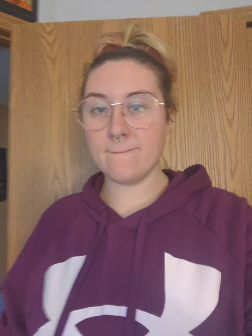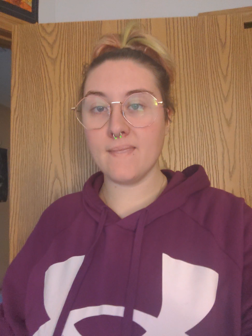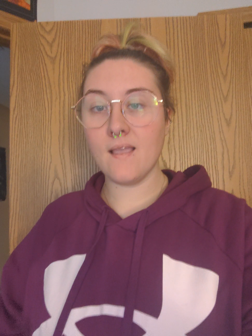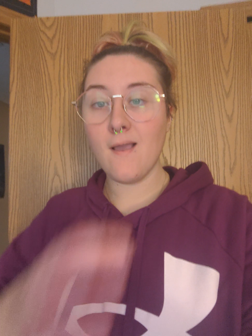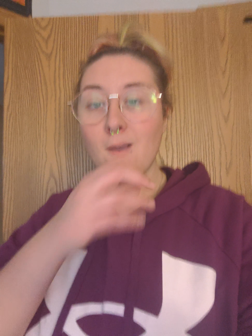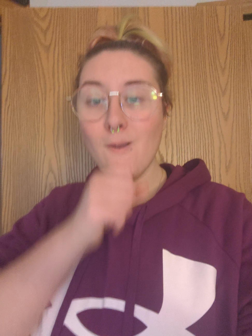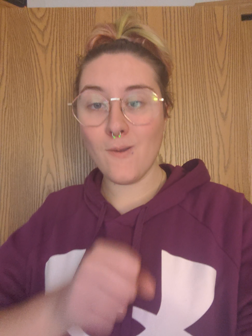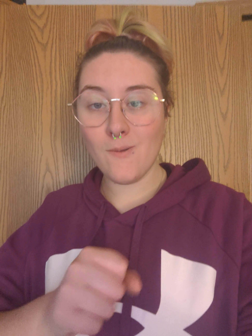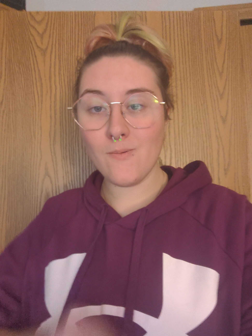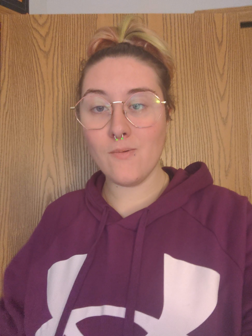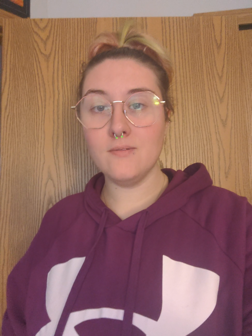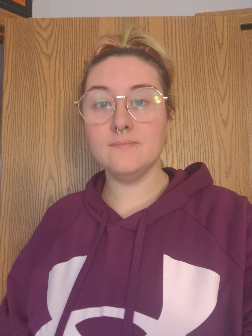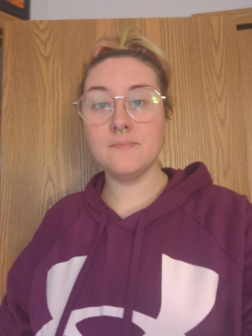old